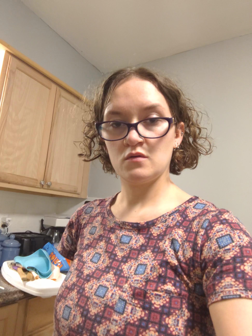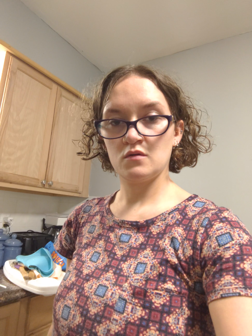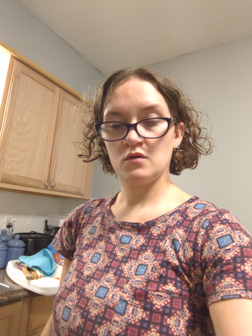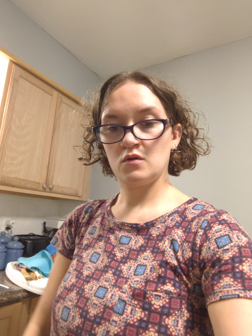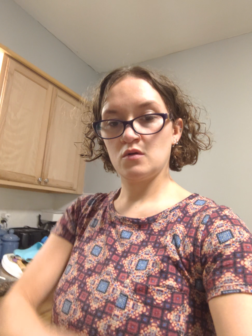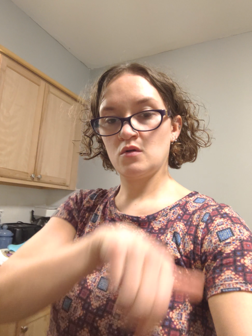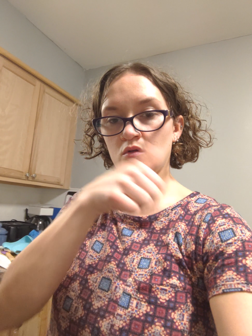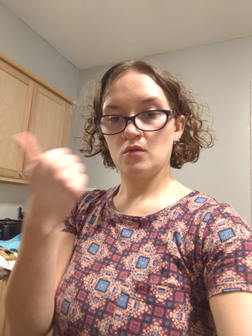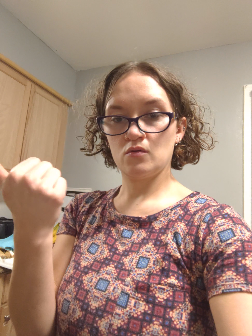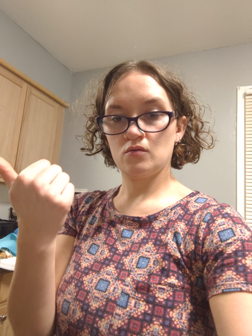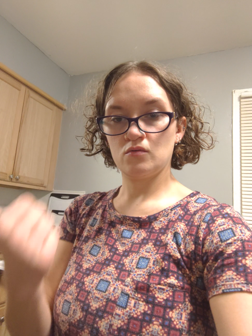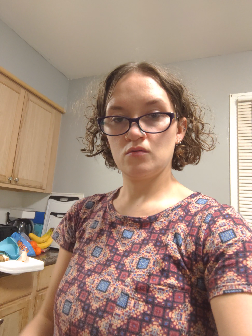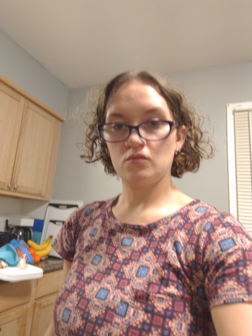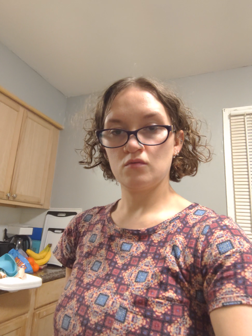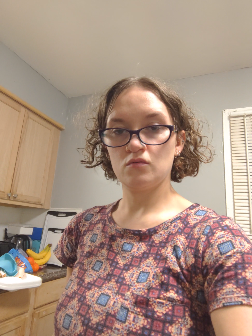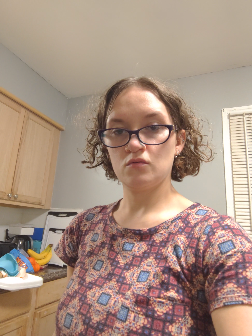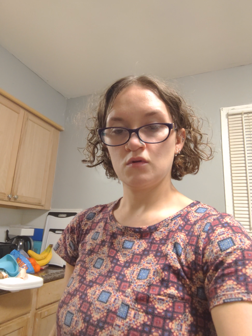another